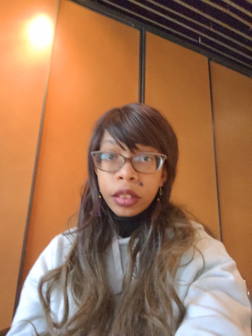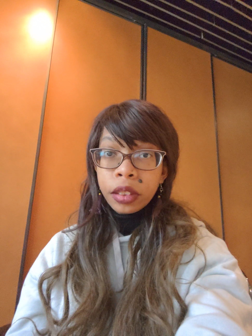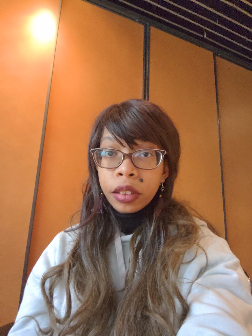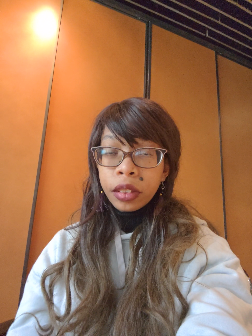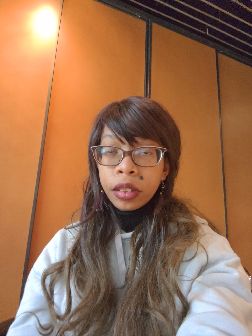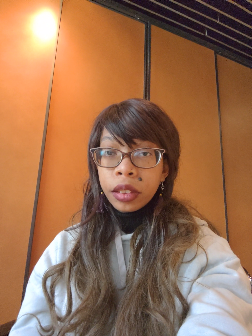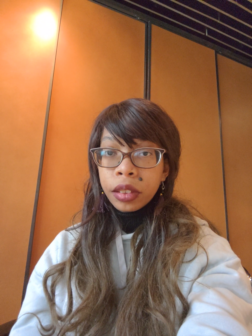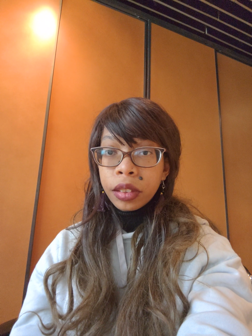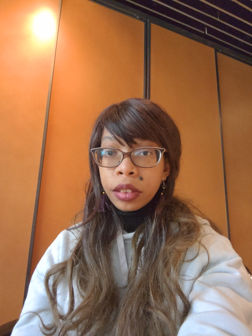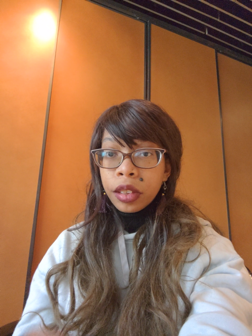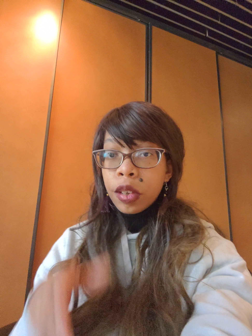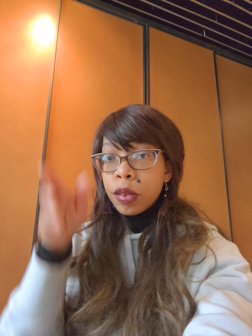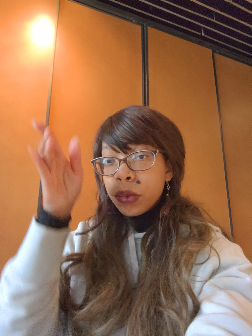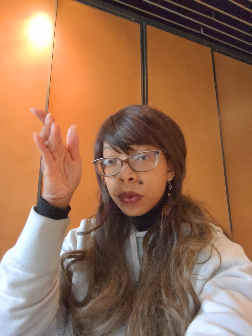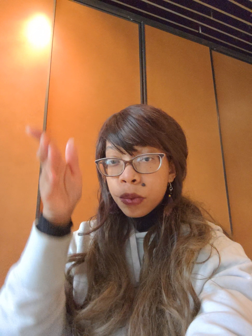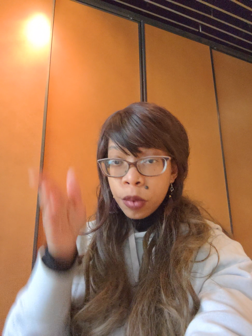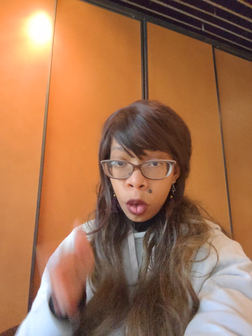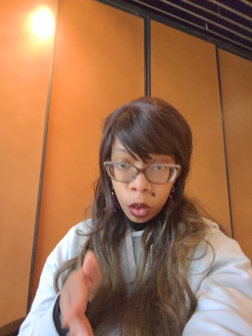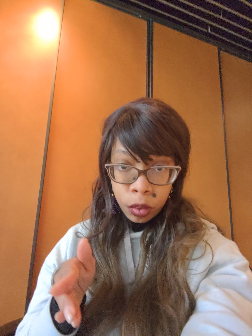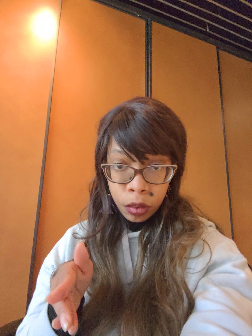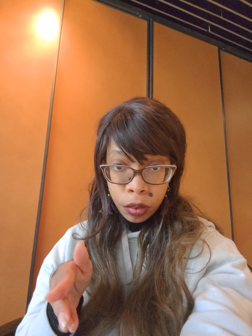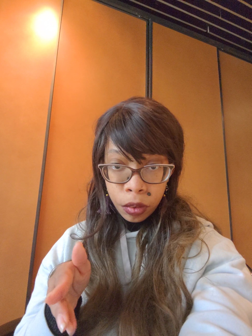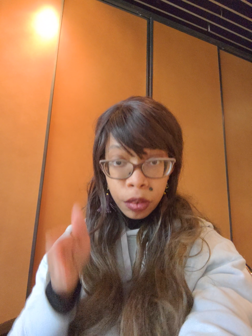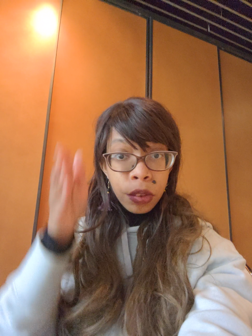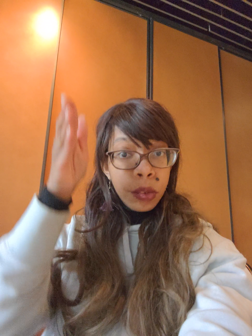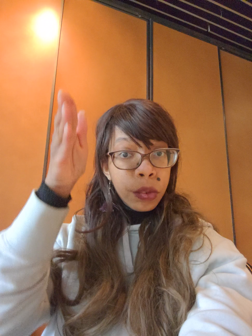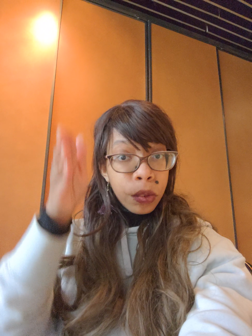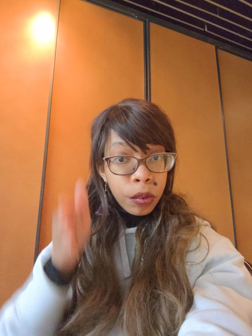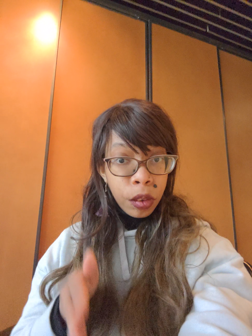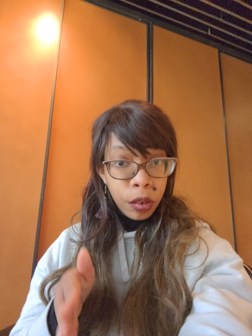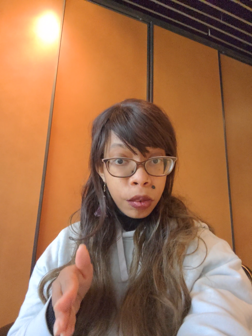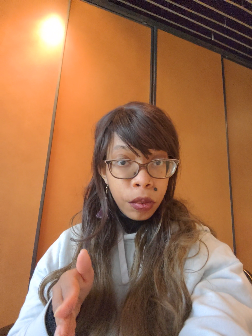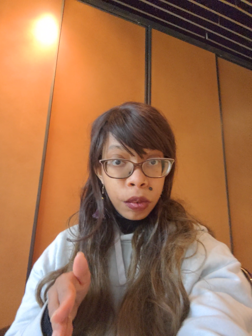person